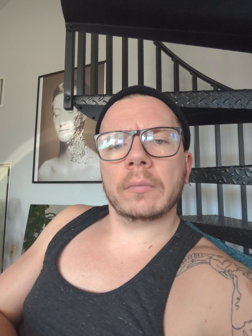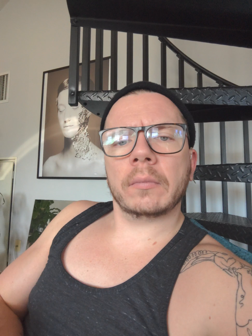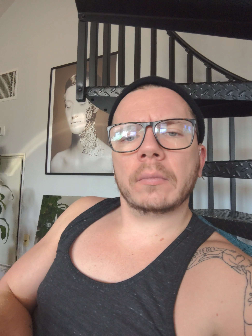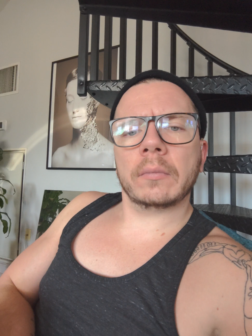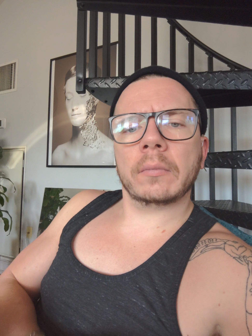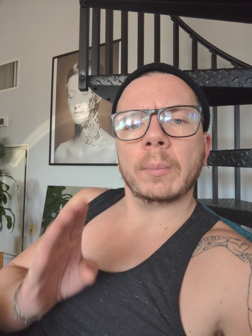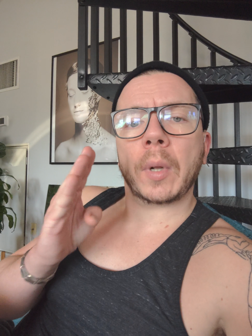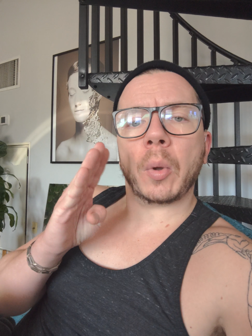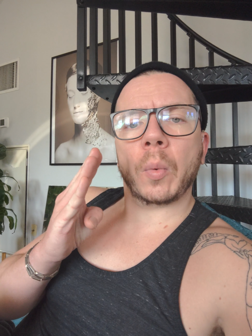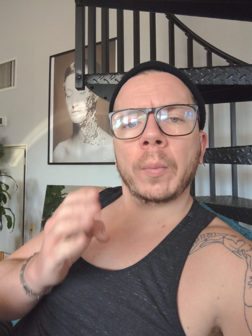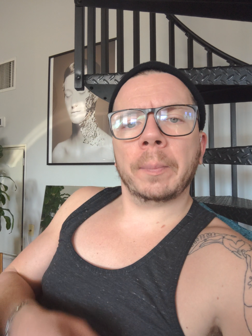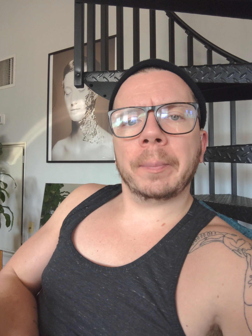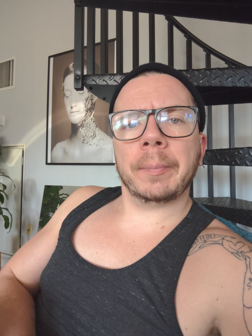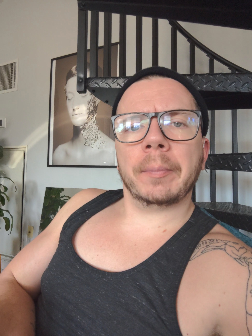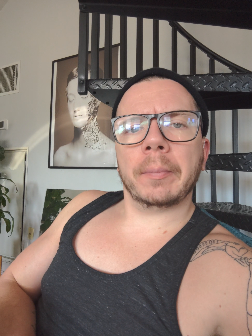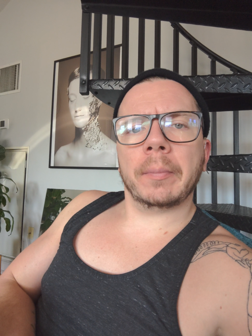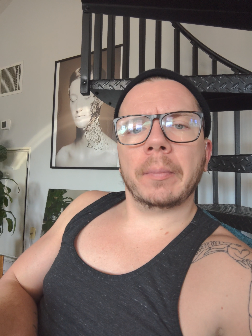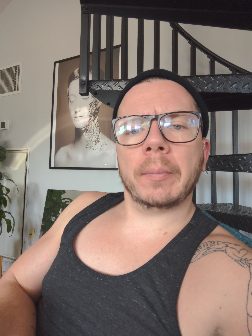blue